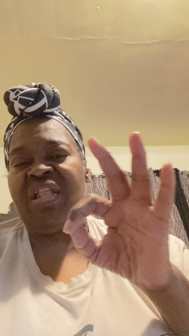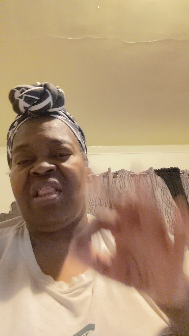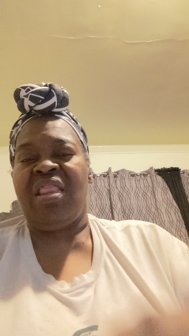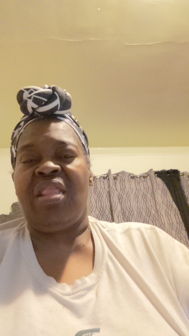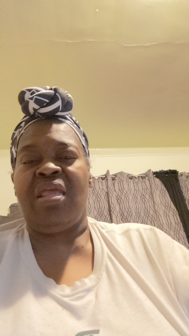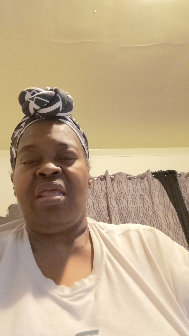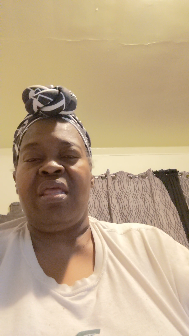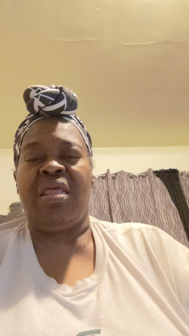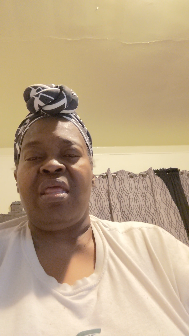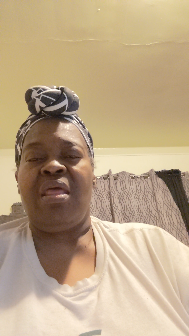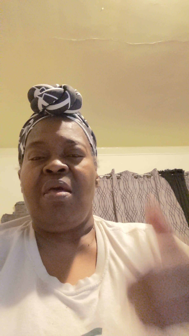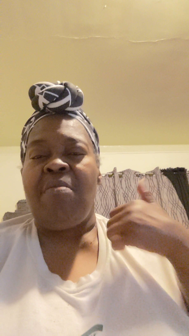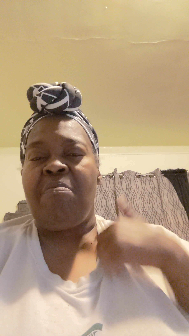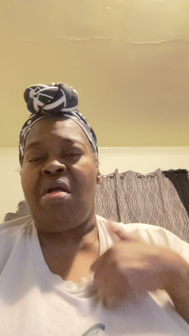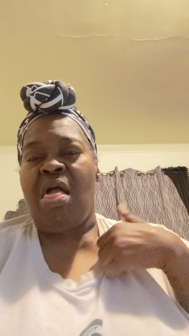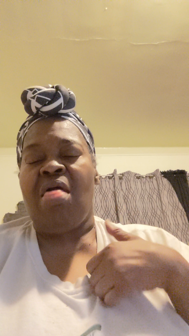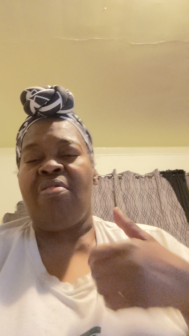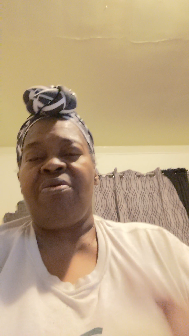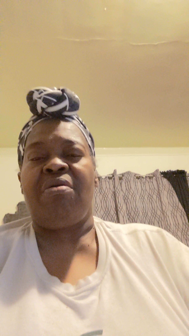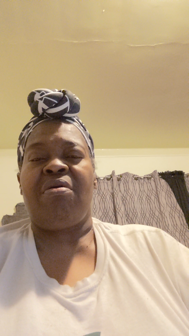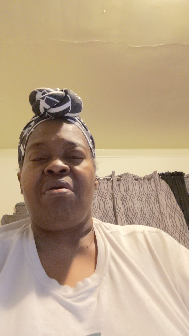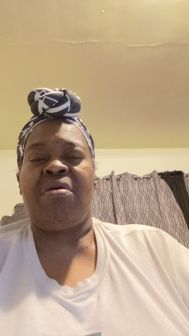bathtub